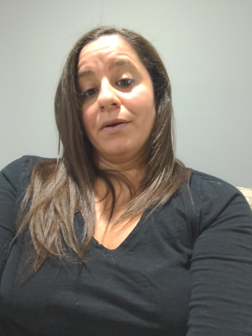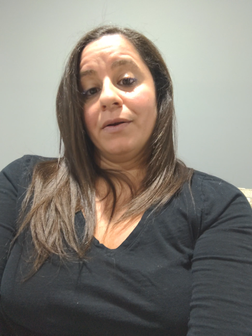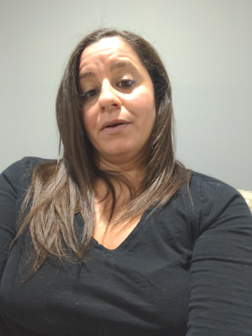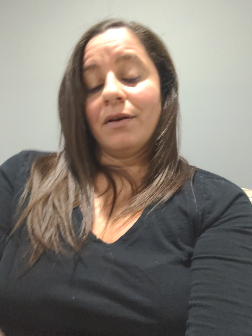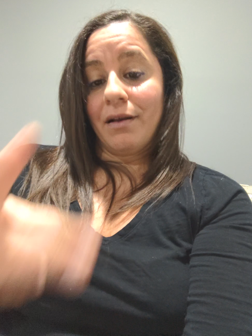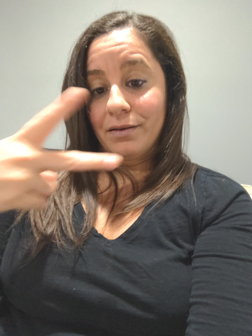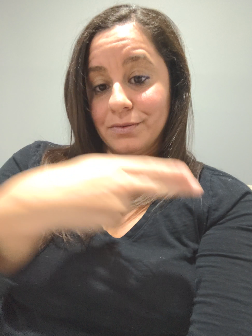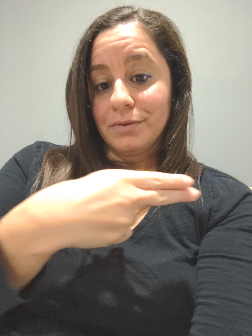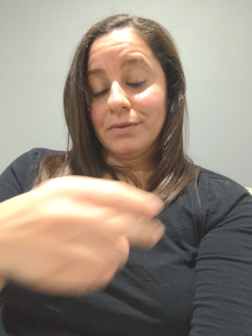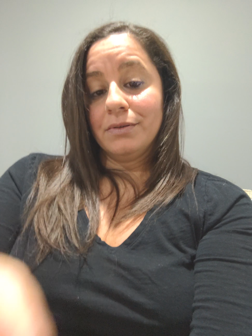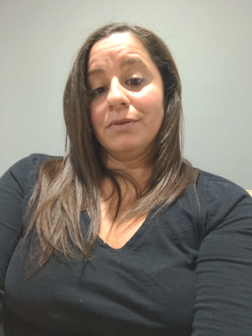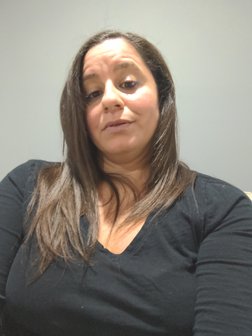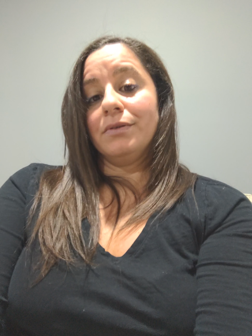cut